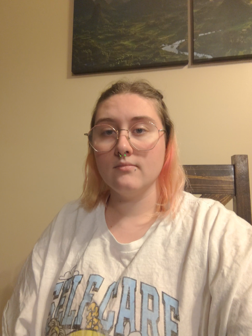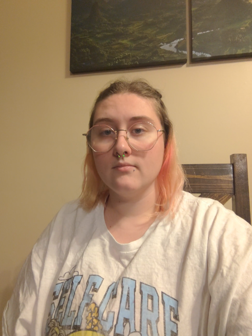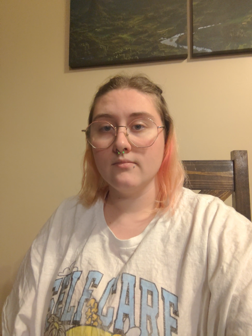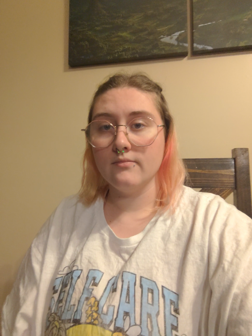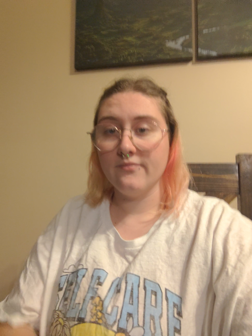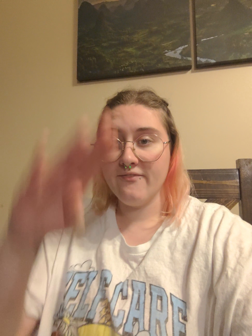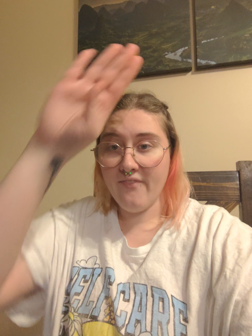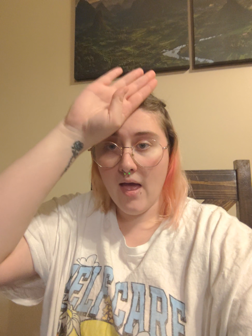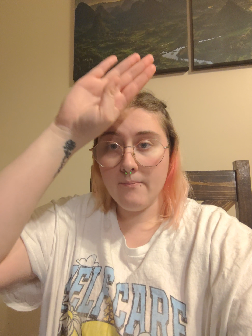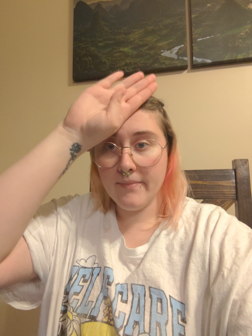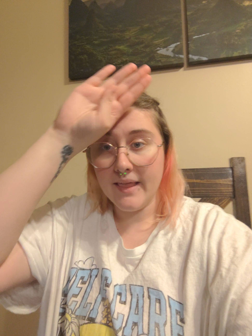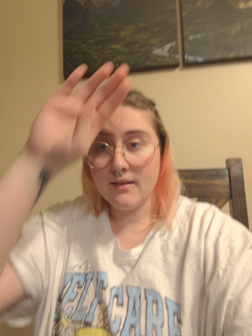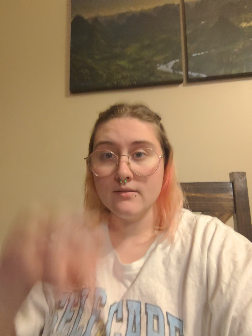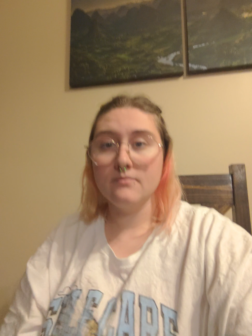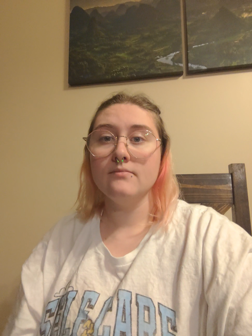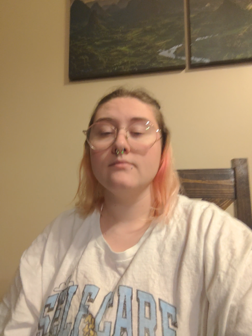fireman